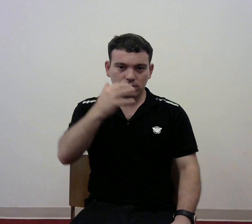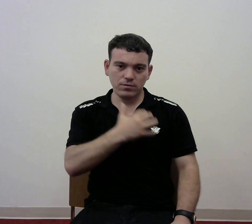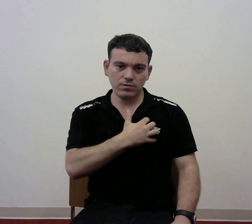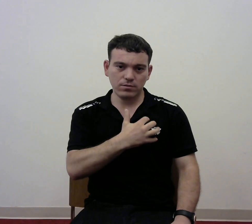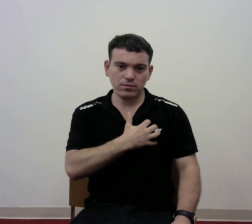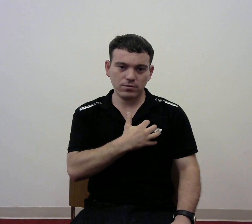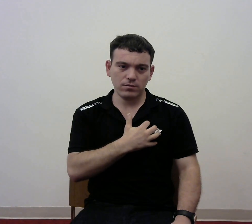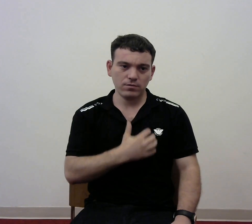istəmək